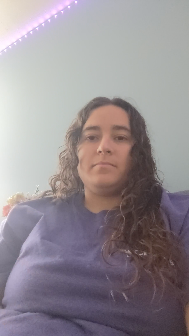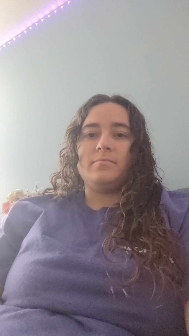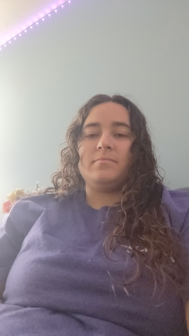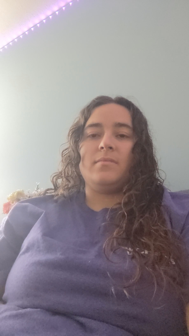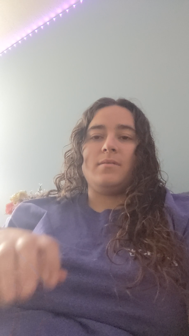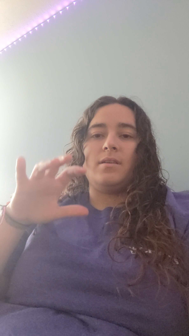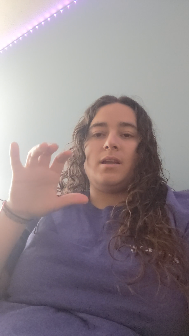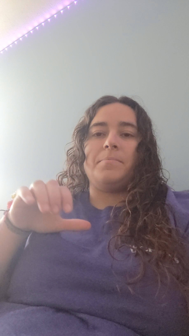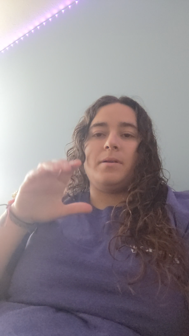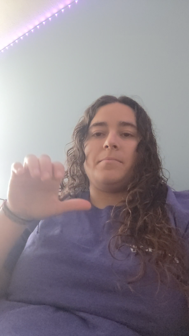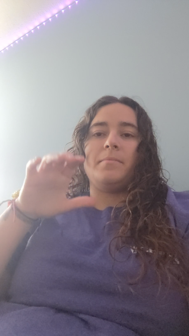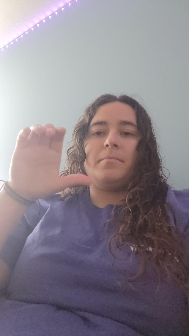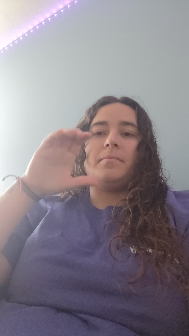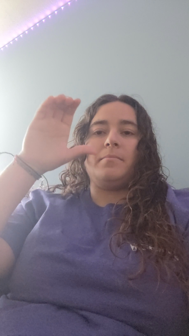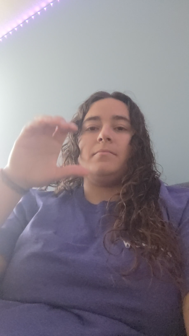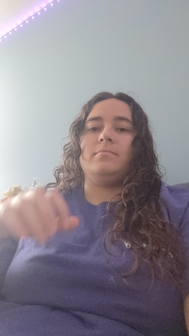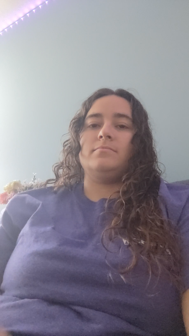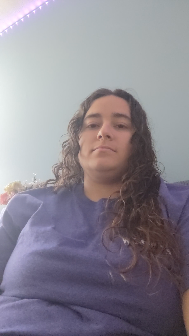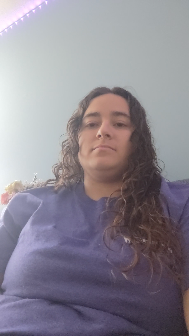climb